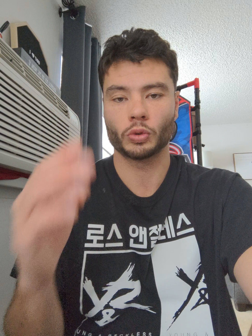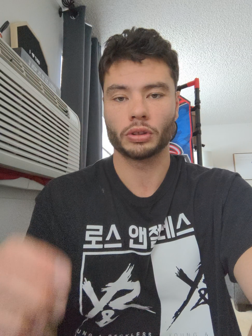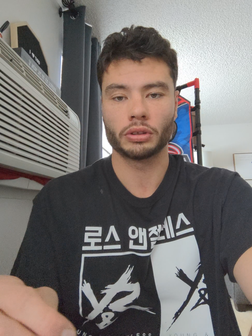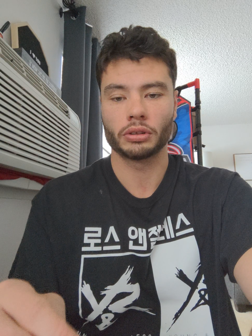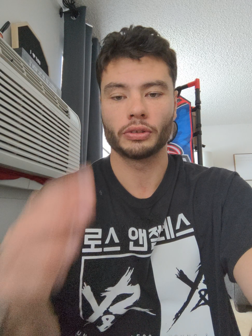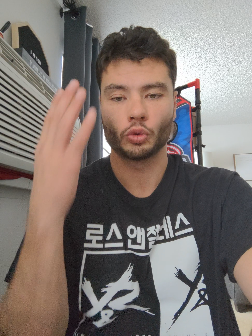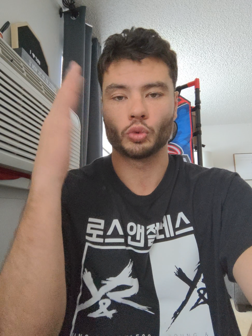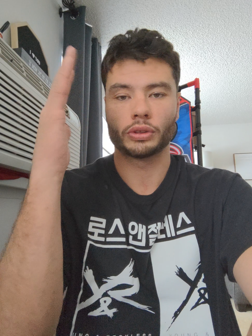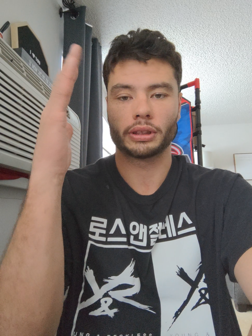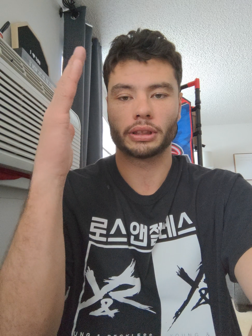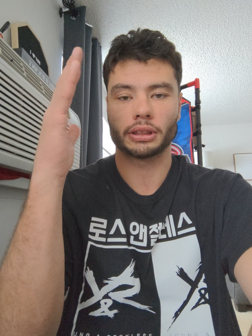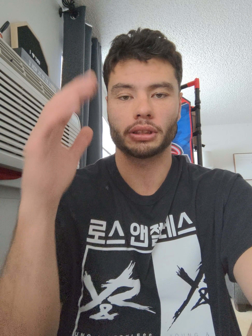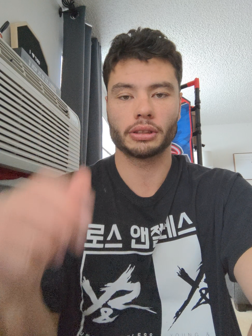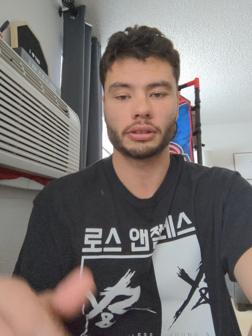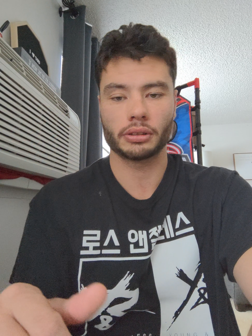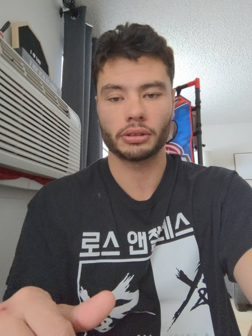tree